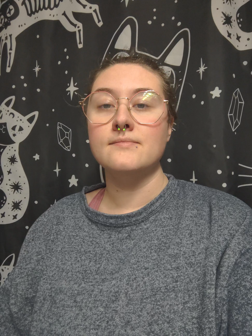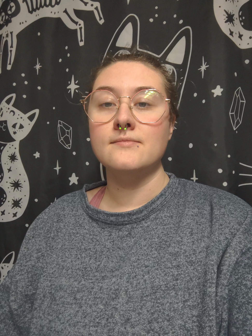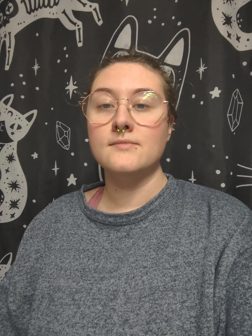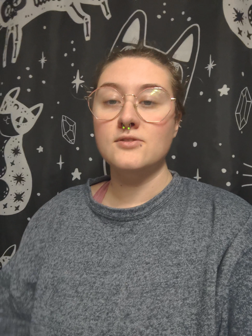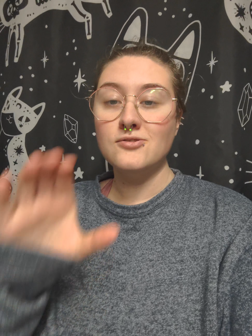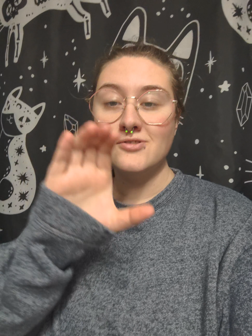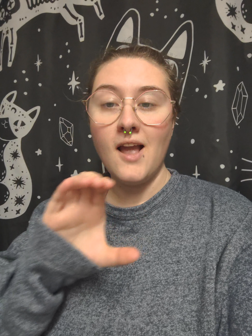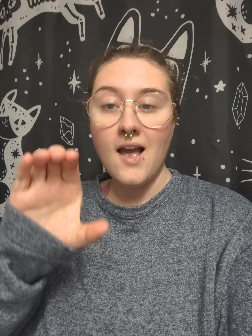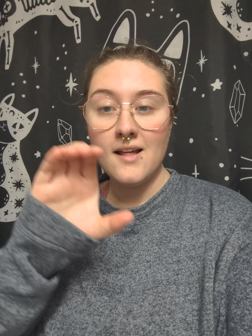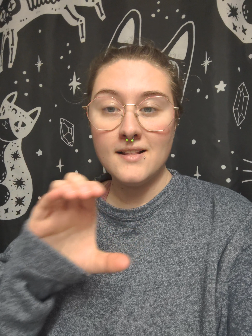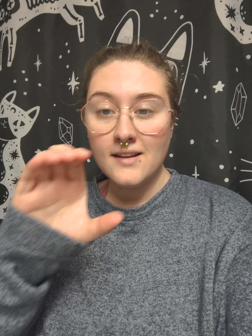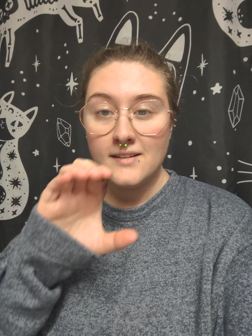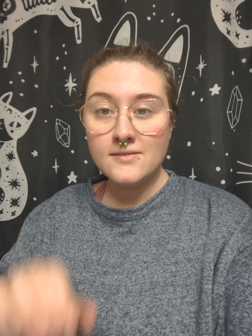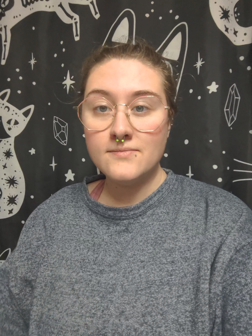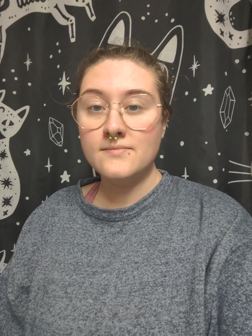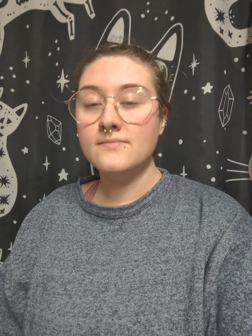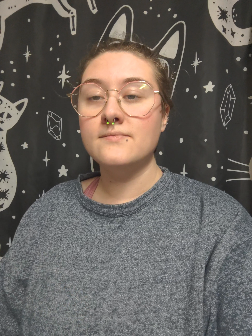chocolate